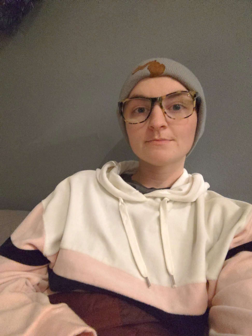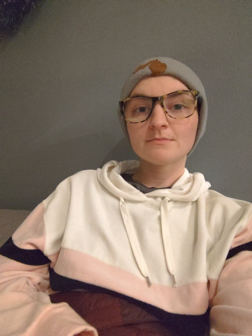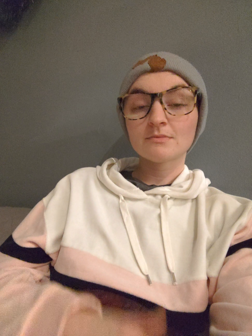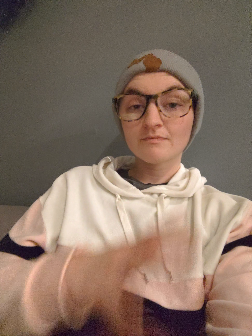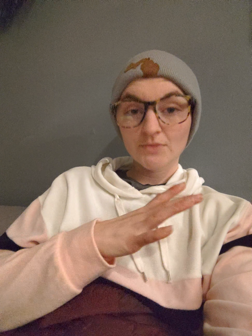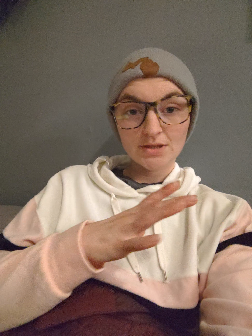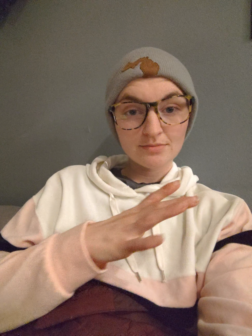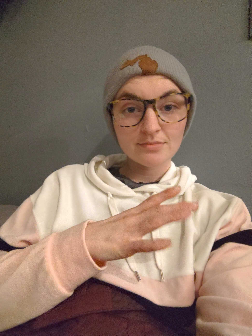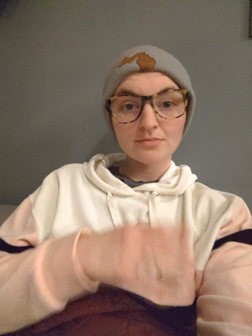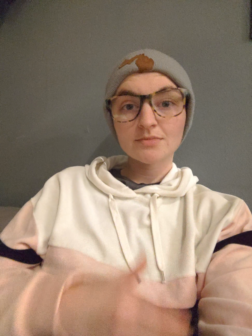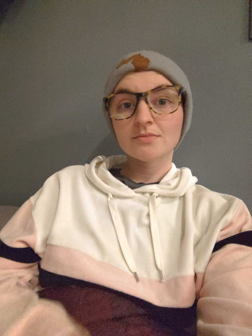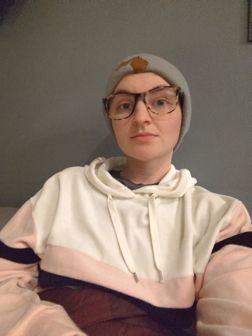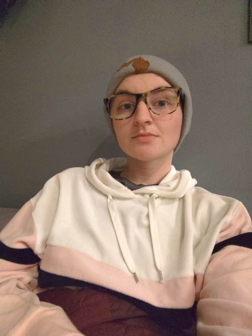fine